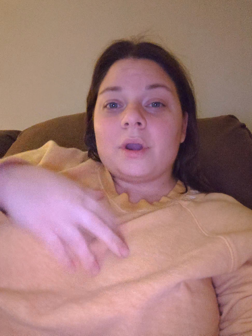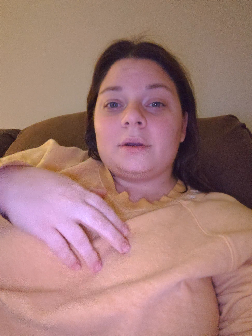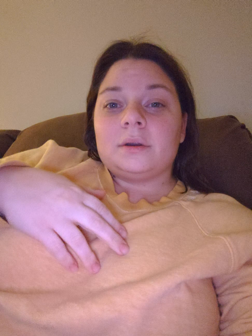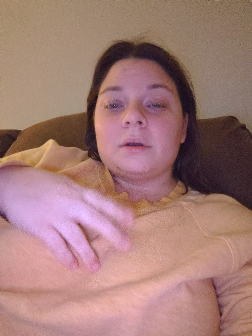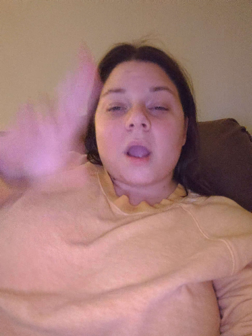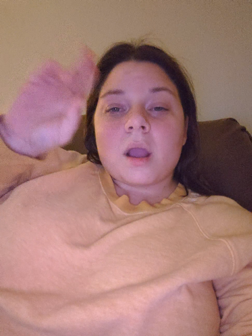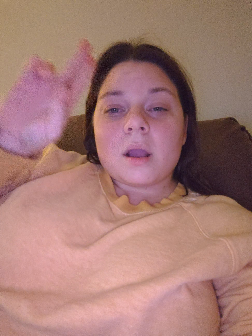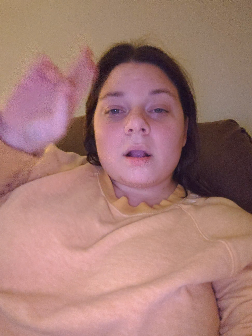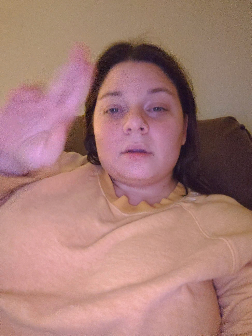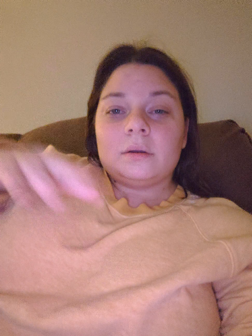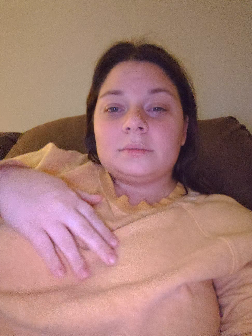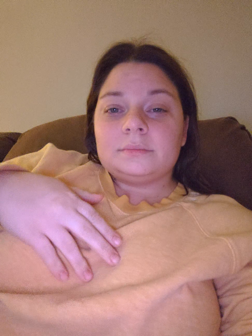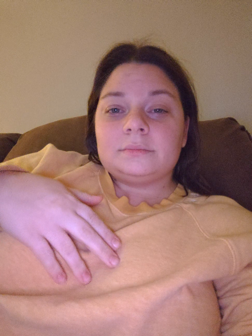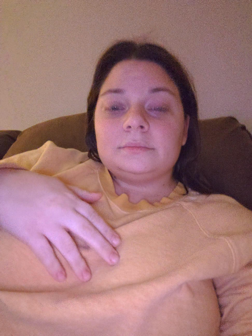uncle